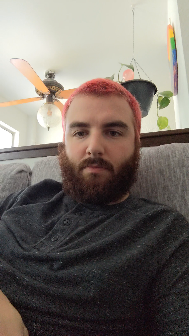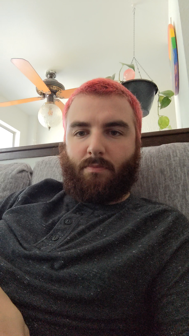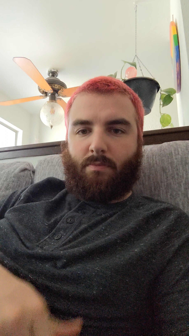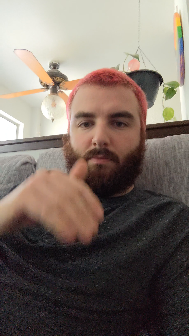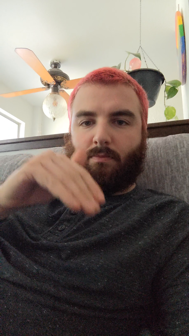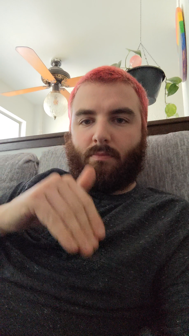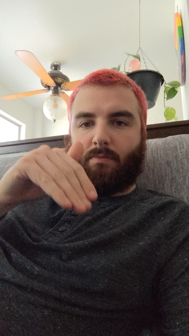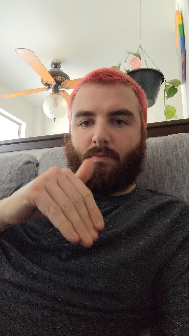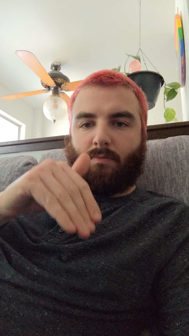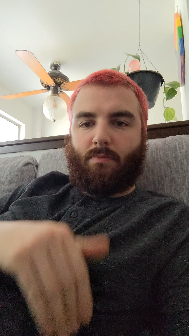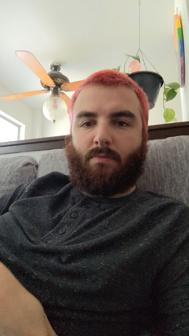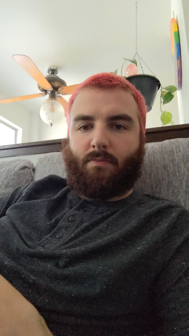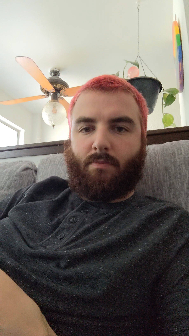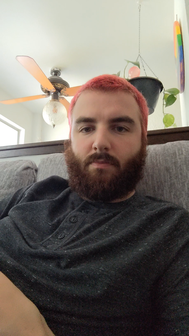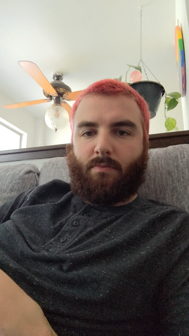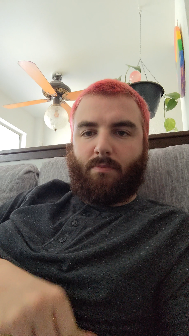doctor